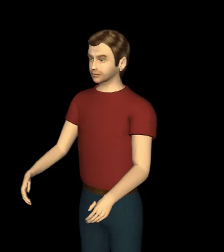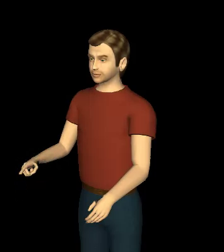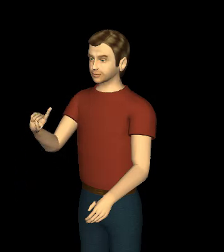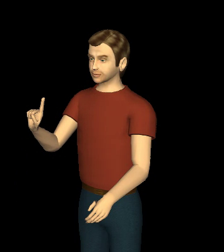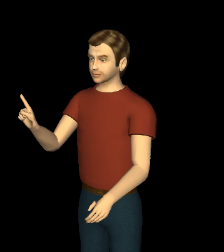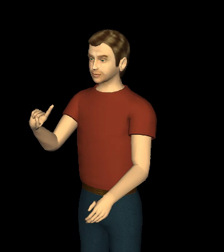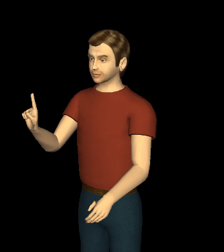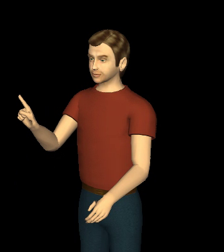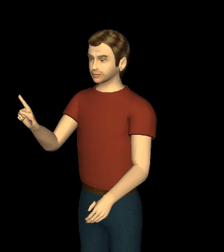لا